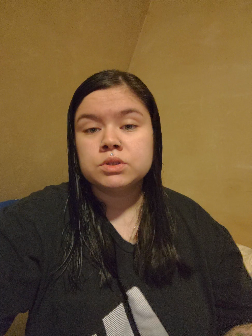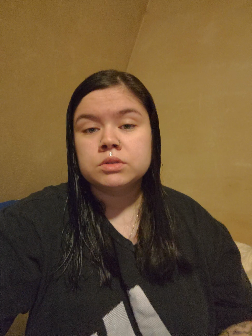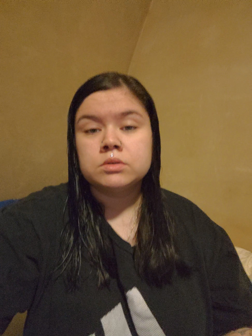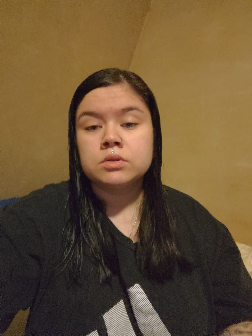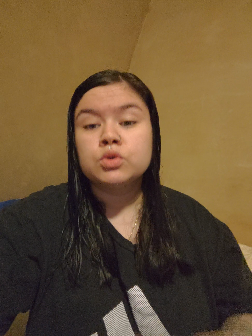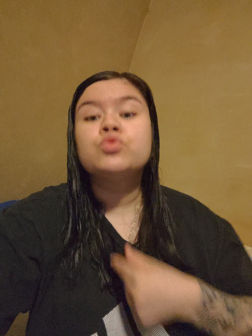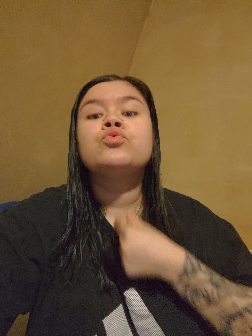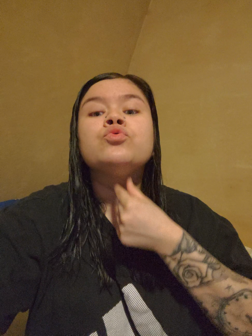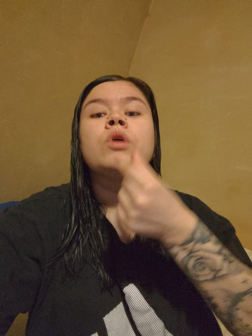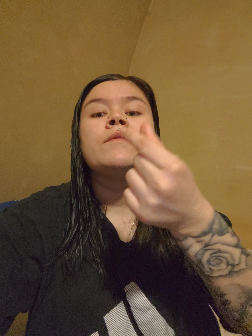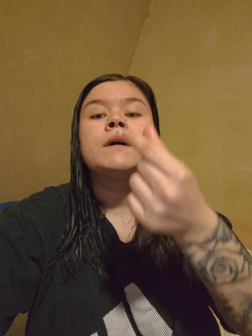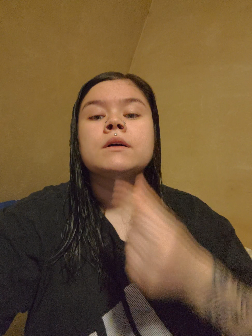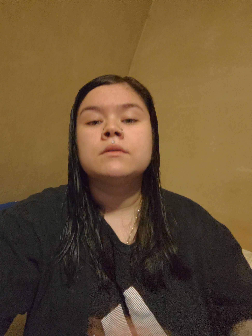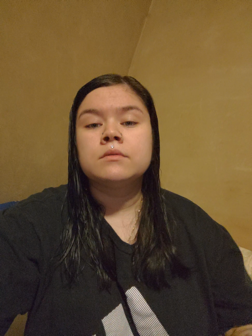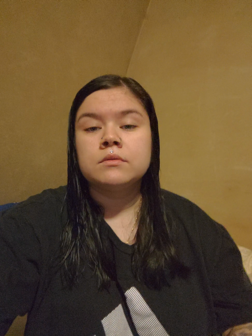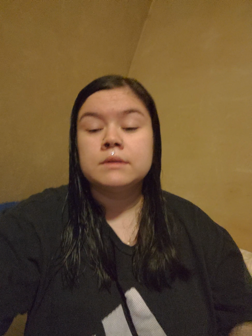giraffe